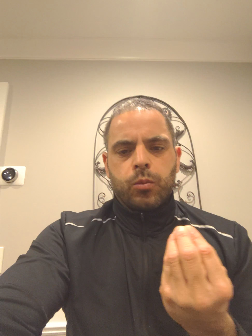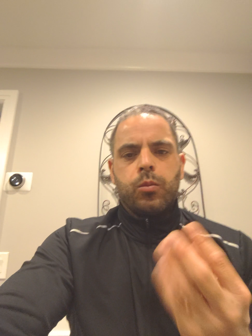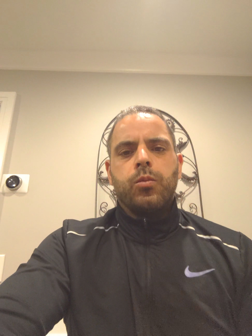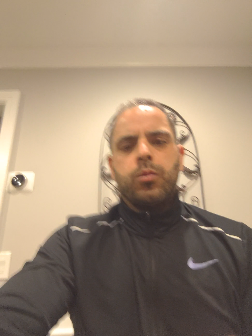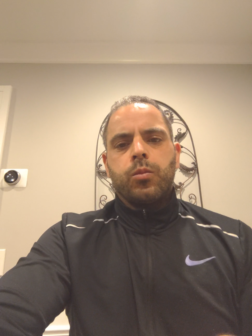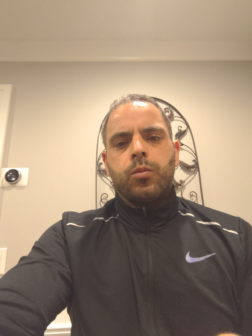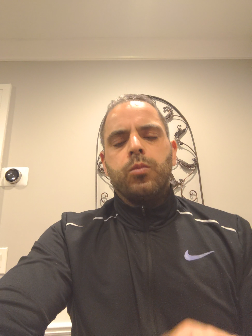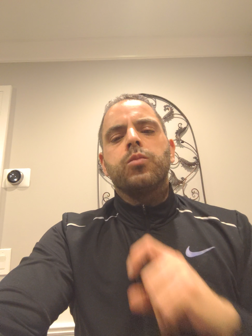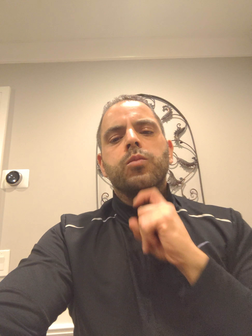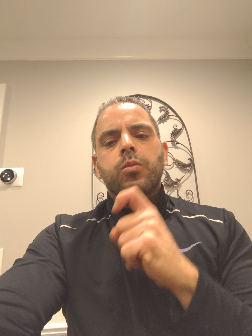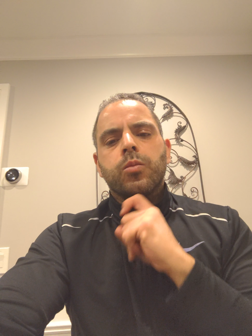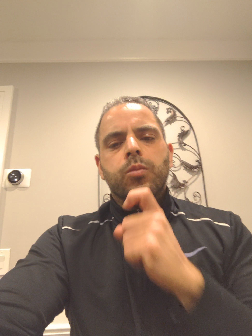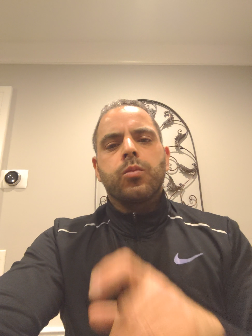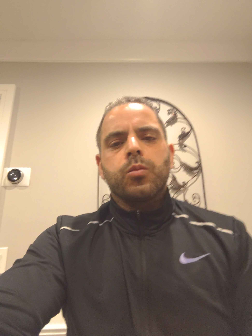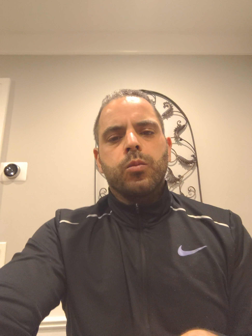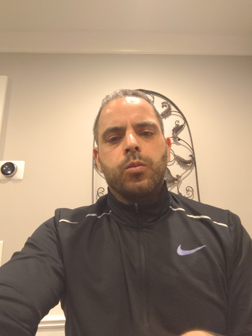garbage